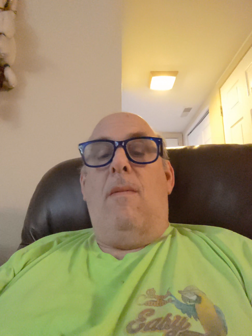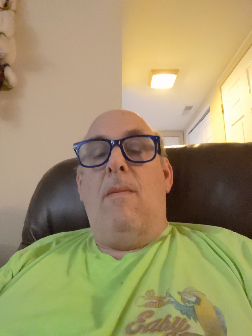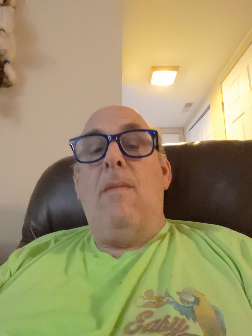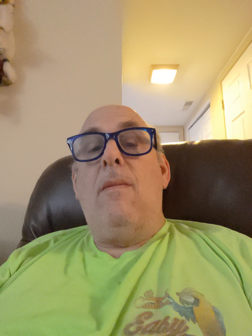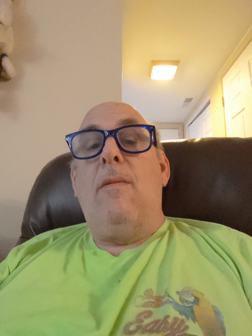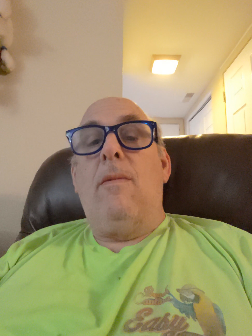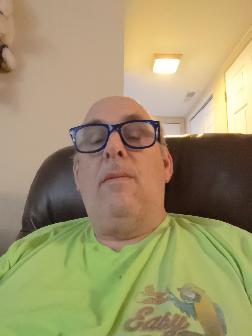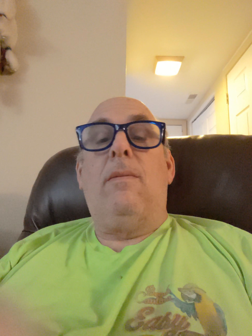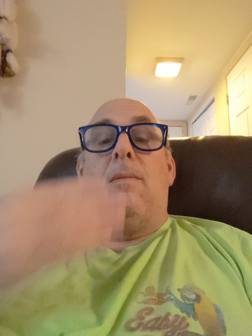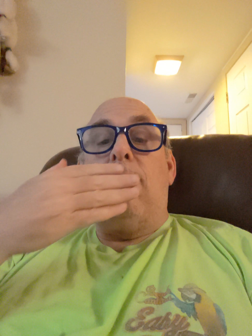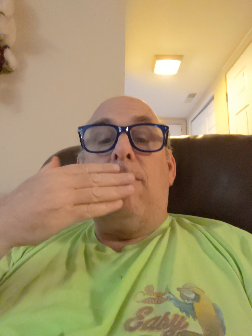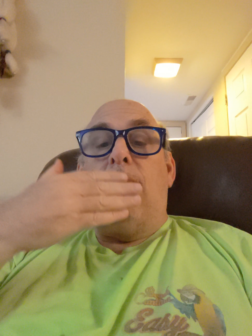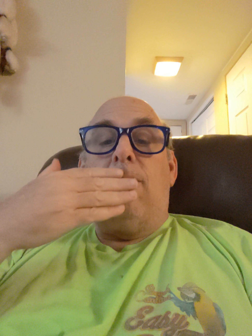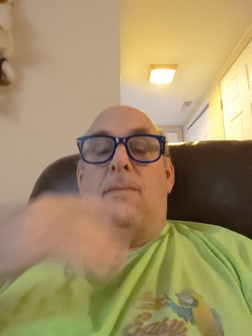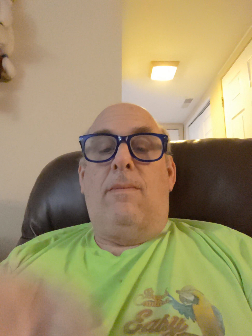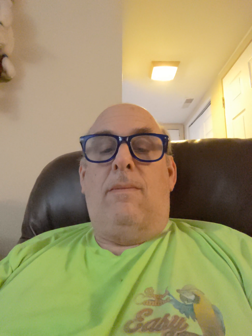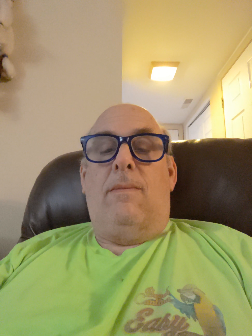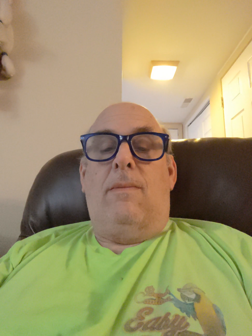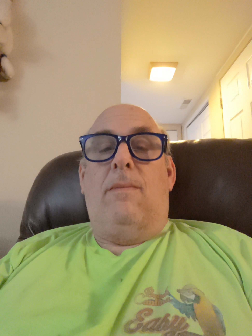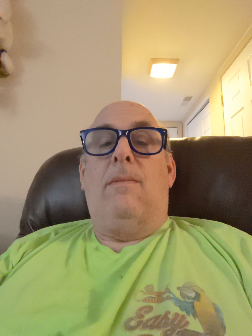napkin